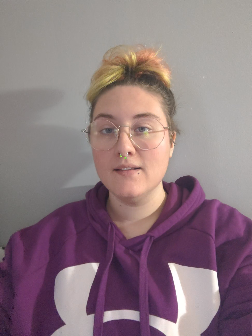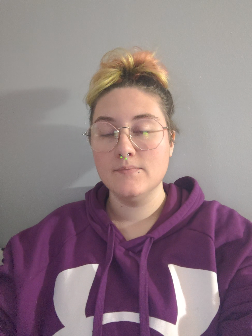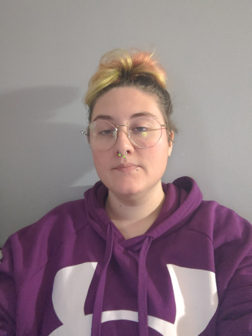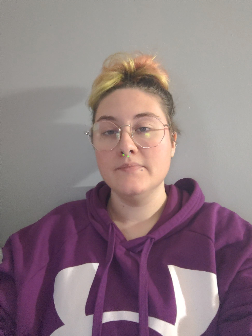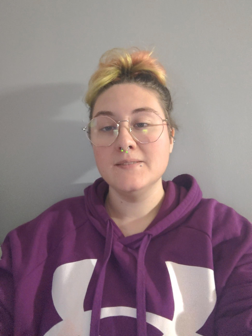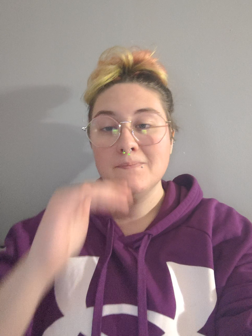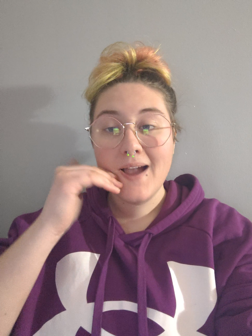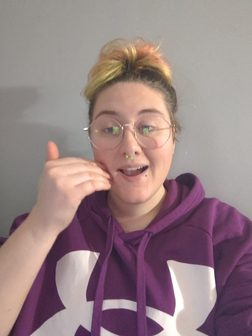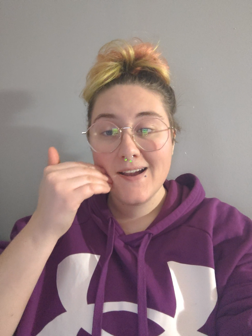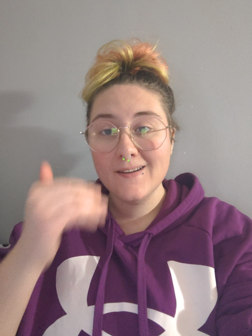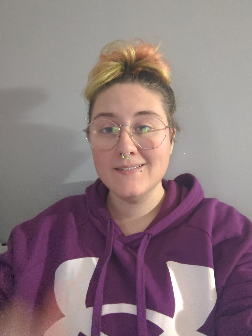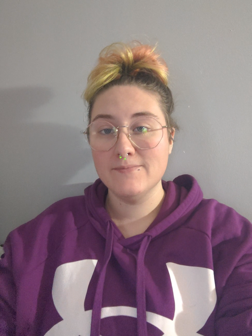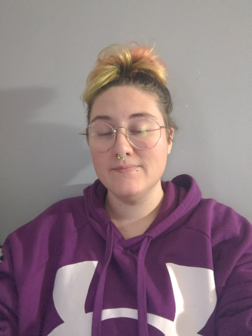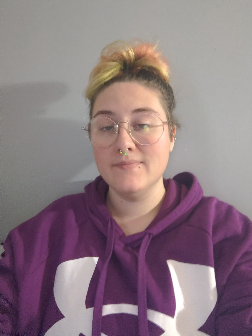smile